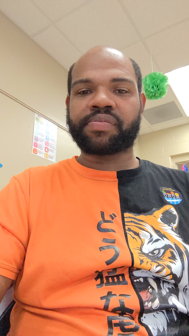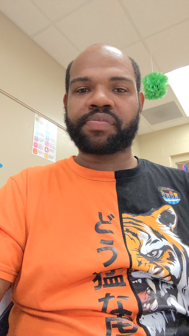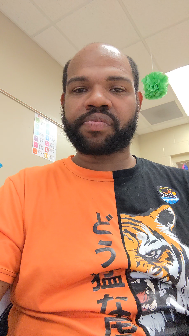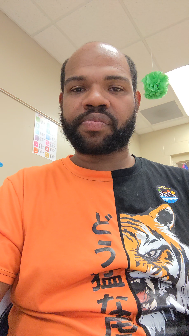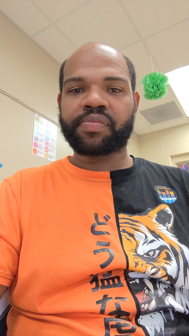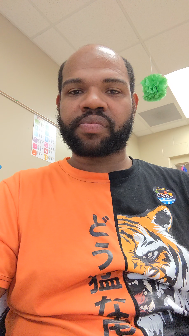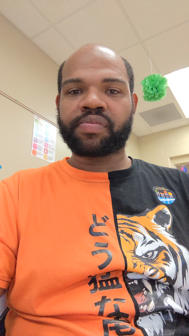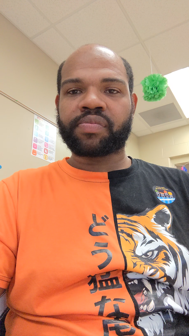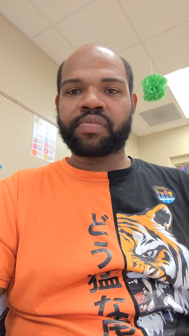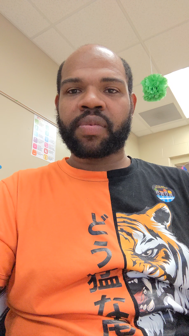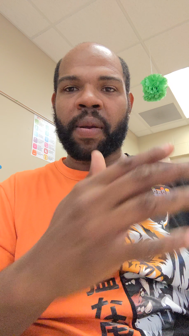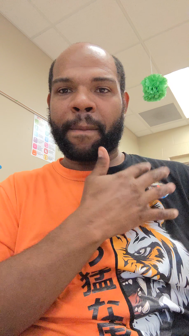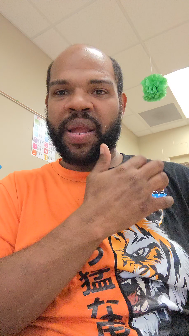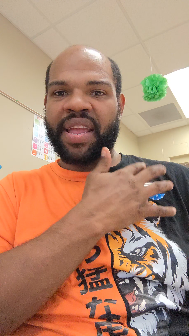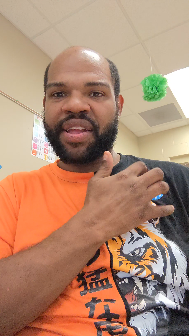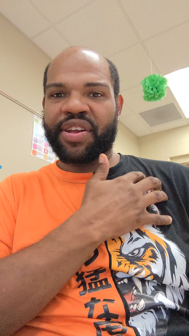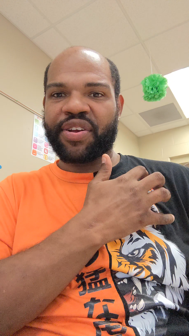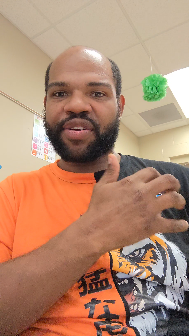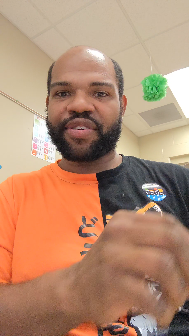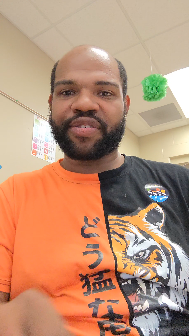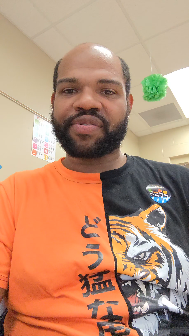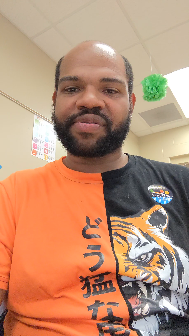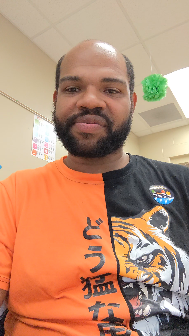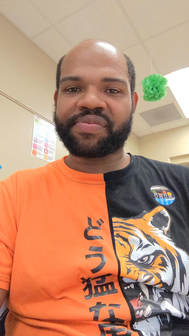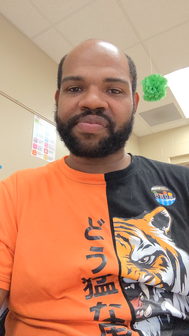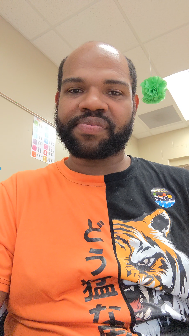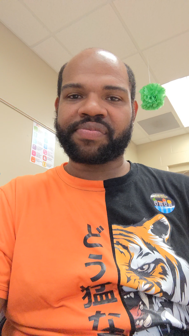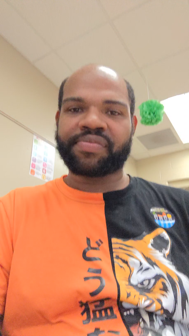bear